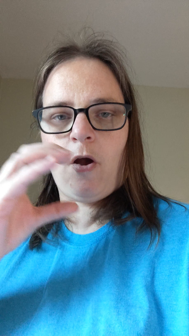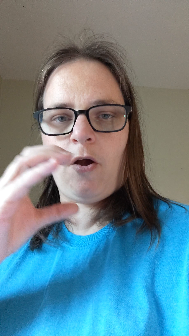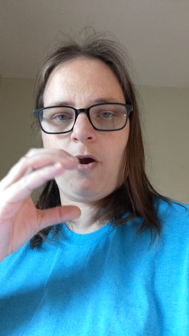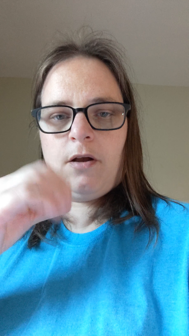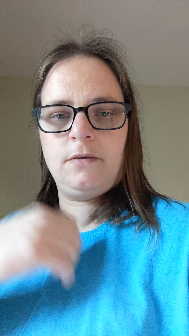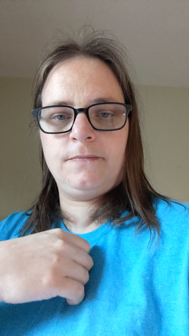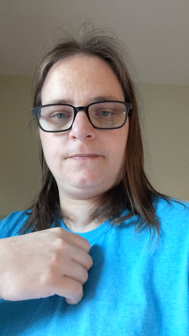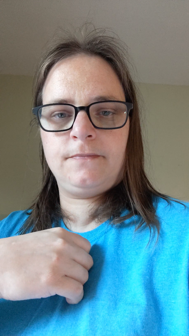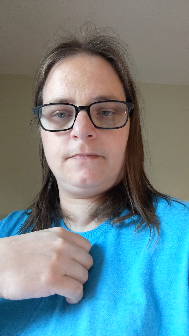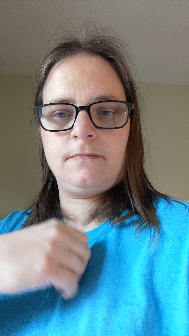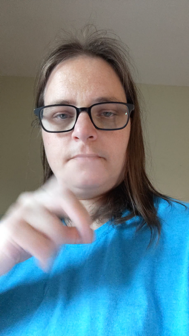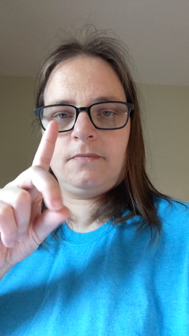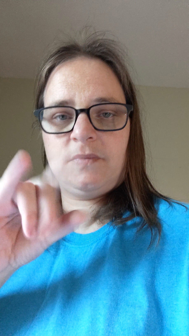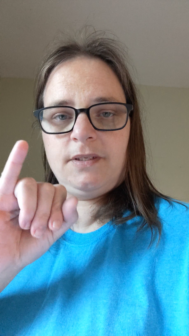did